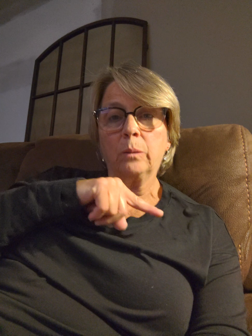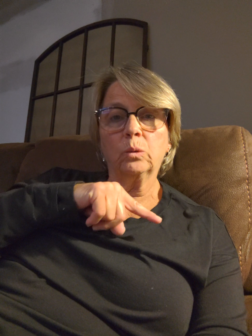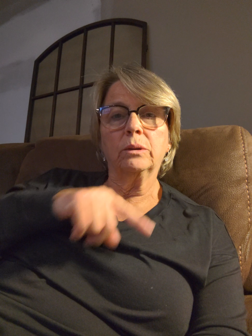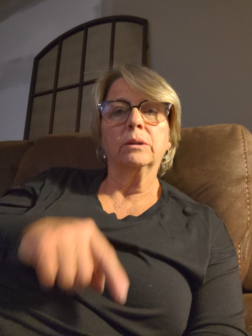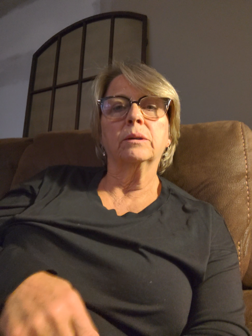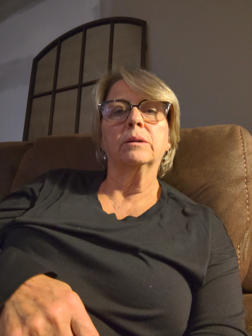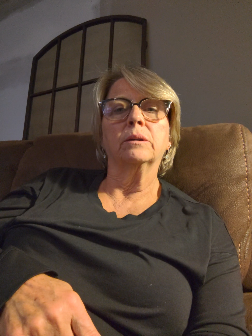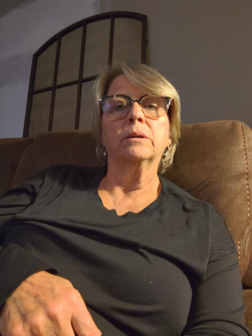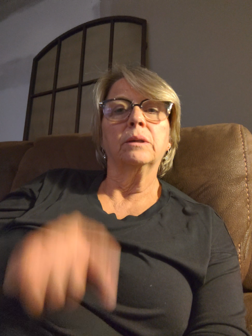mouse